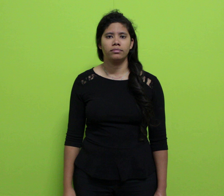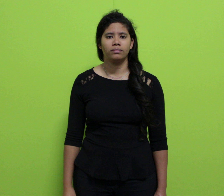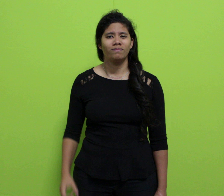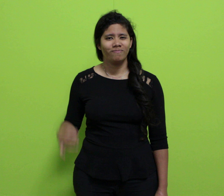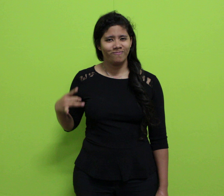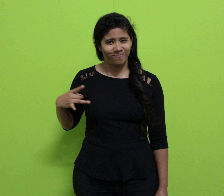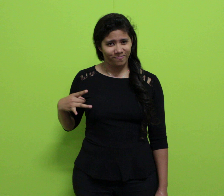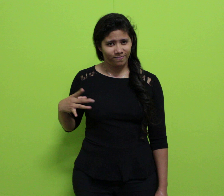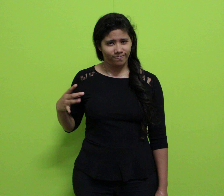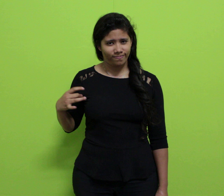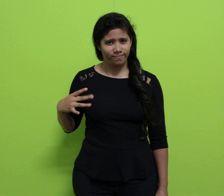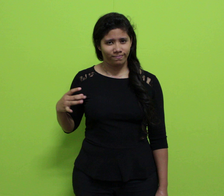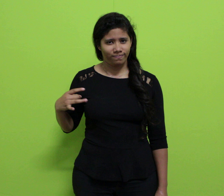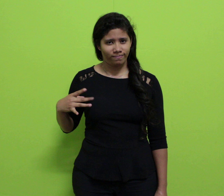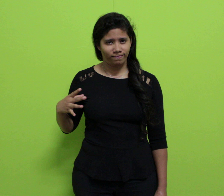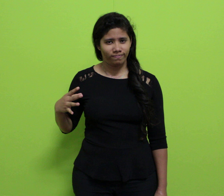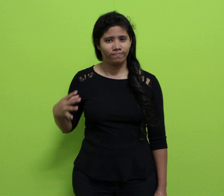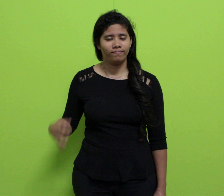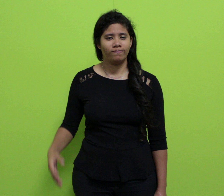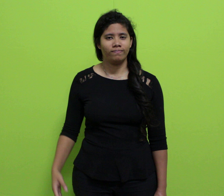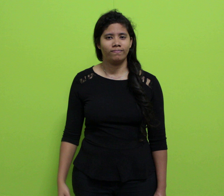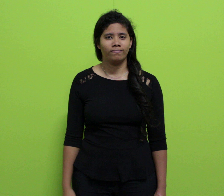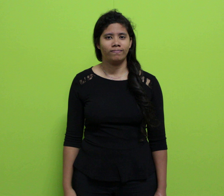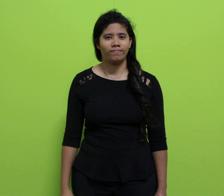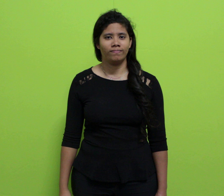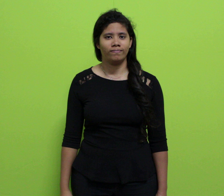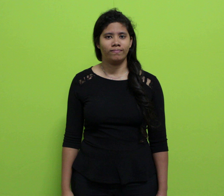medo